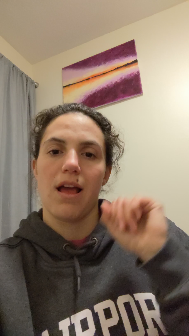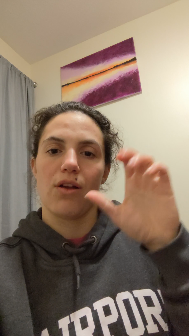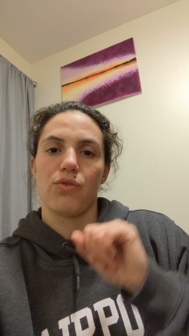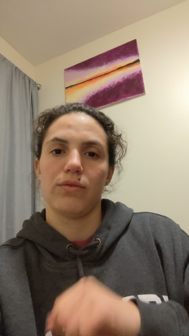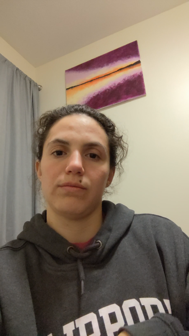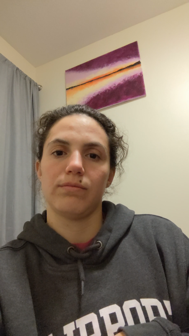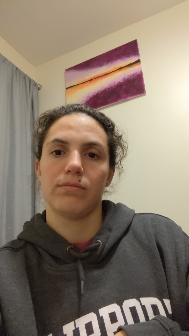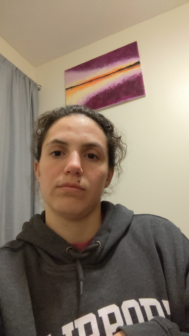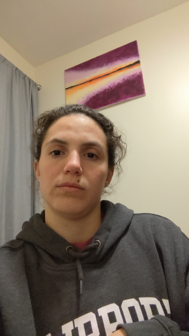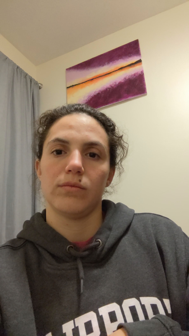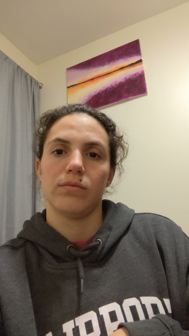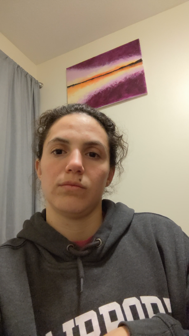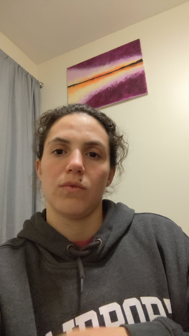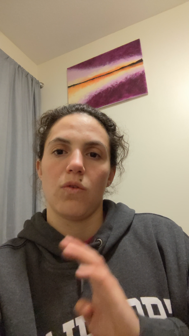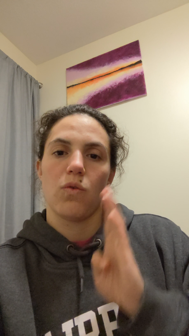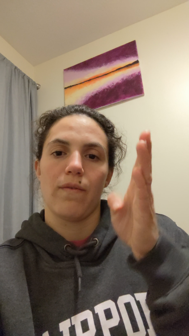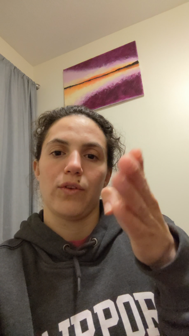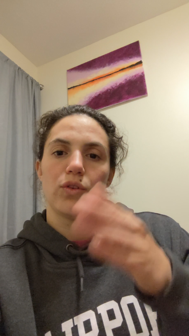over